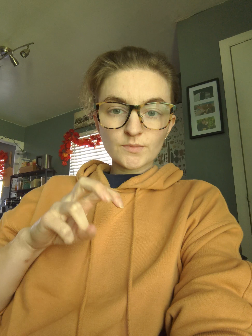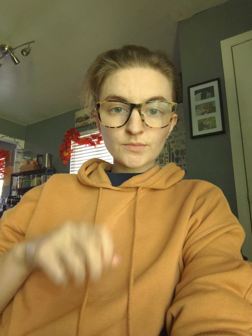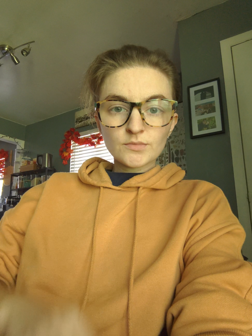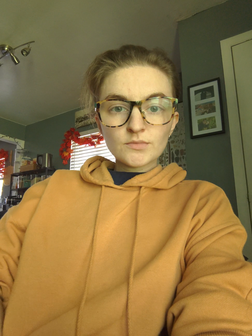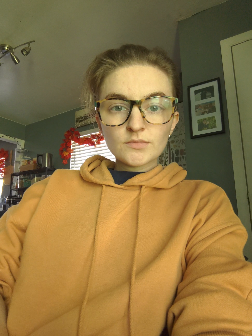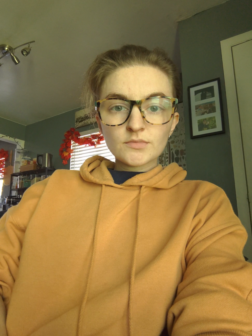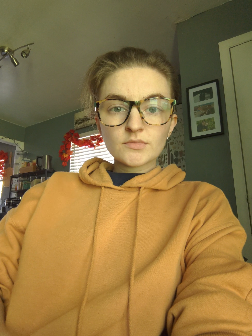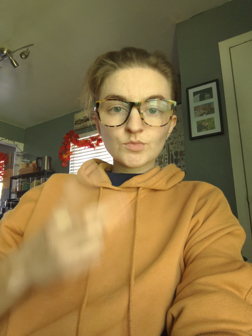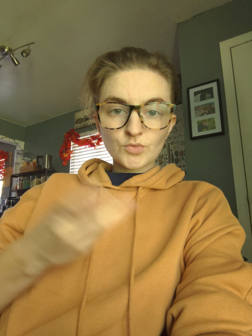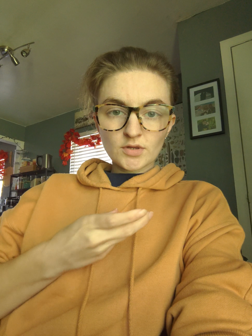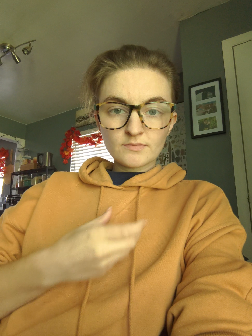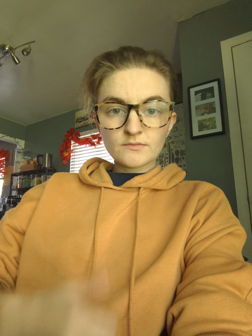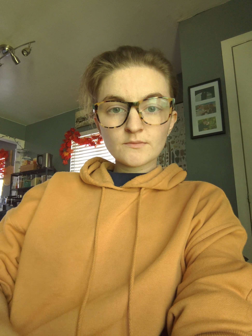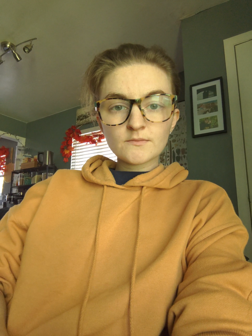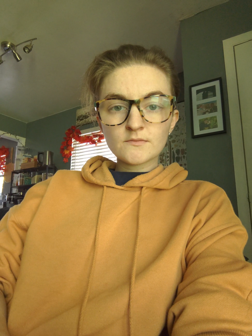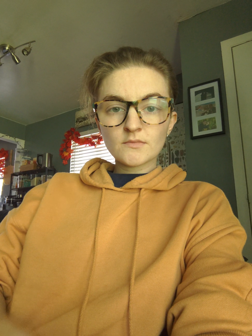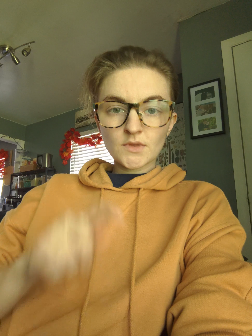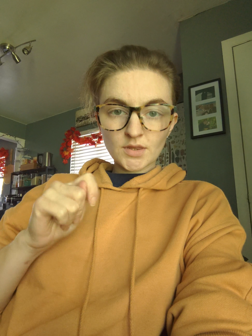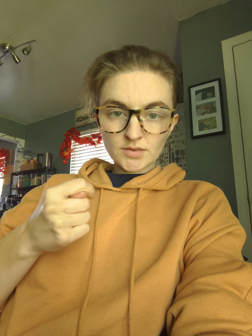sheep